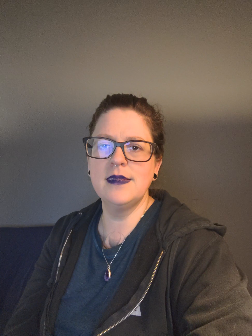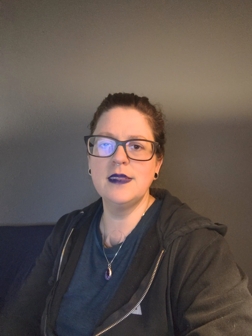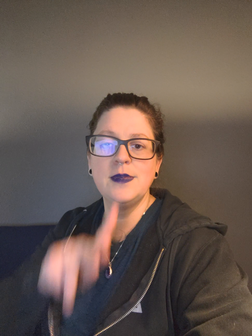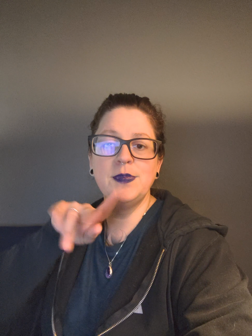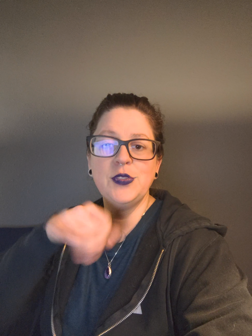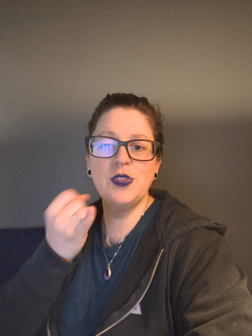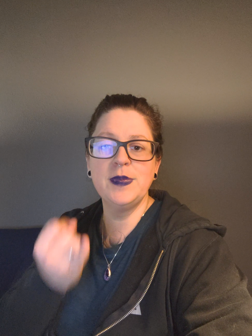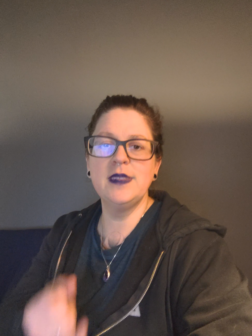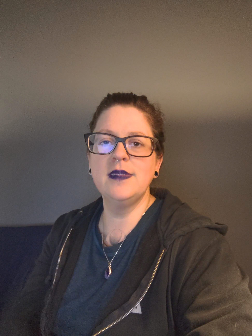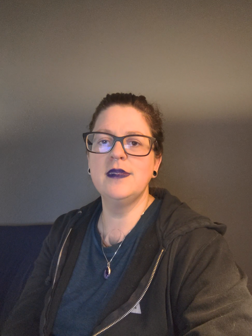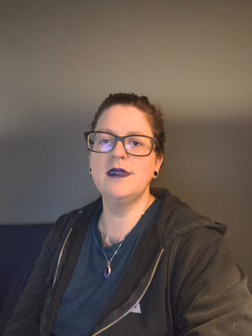pajamas